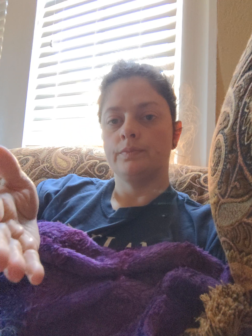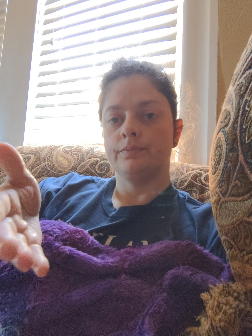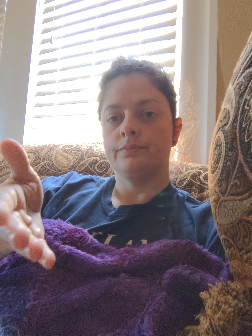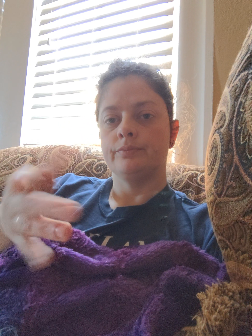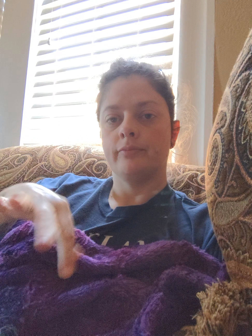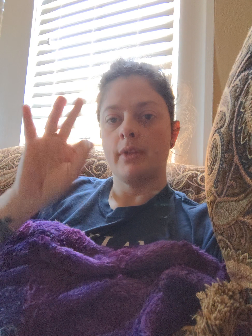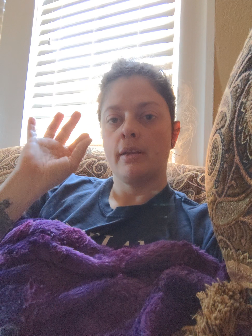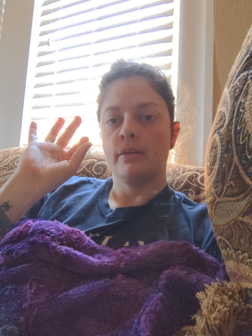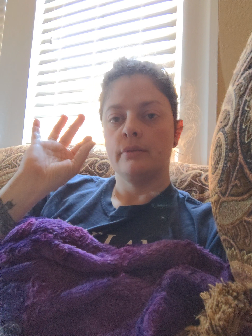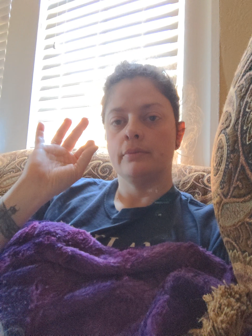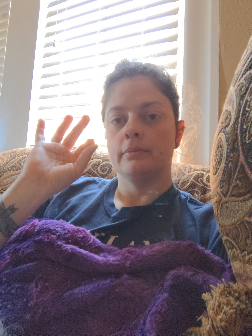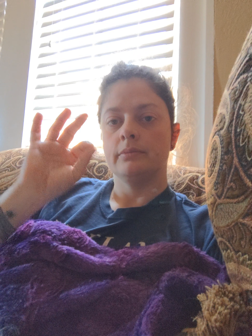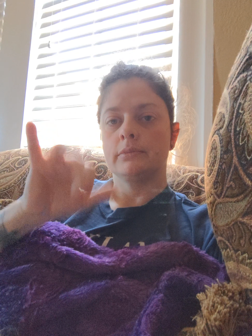find